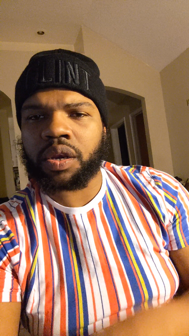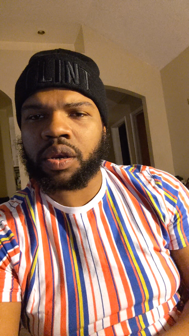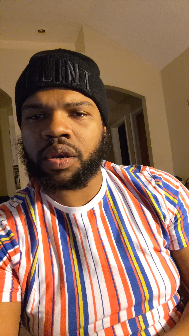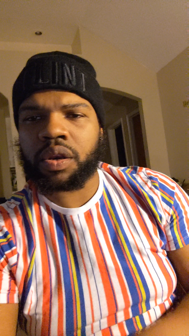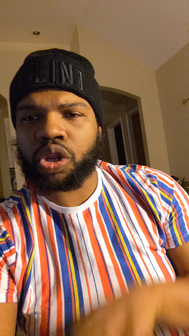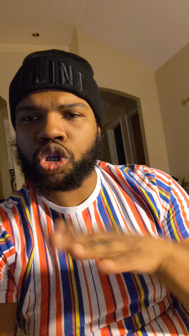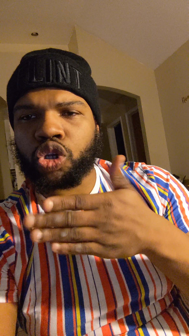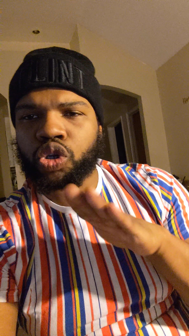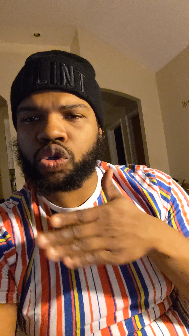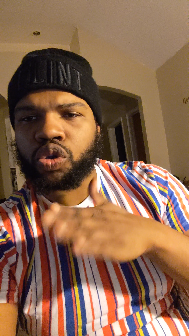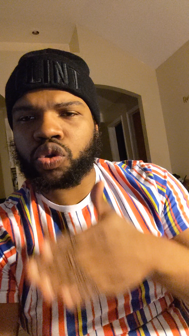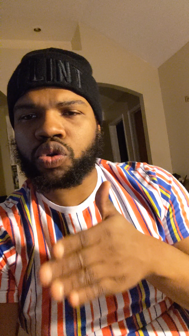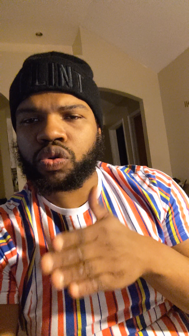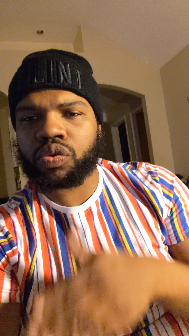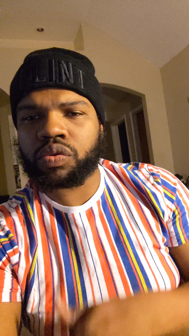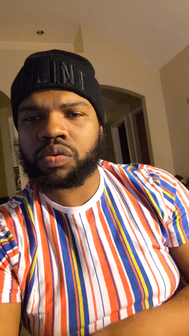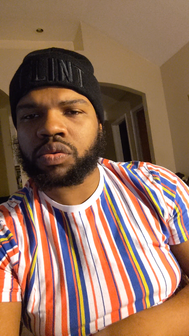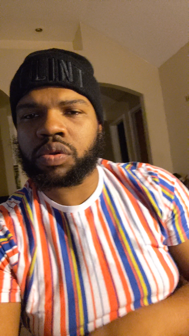cook